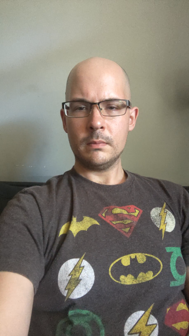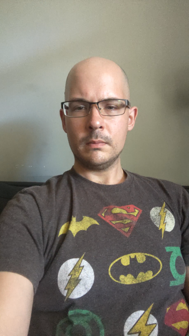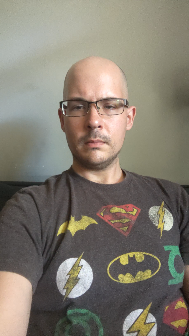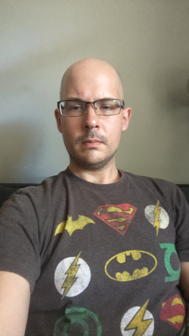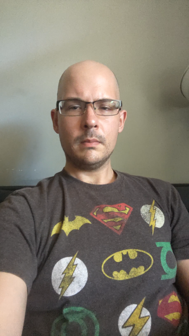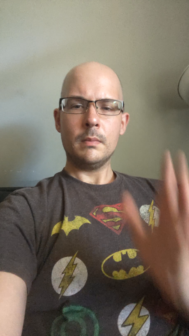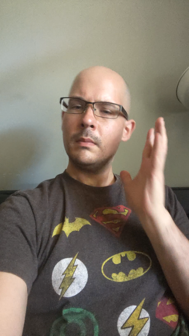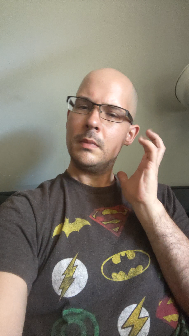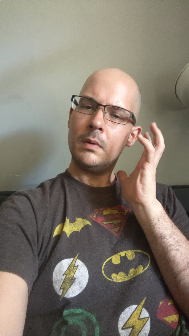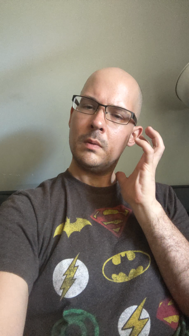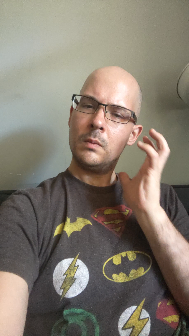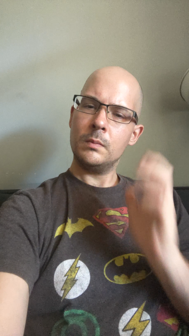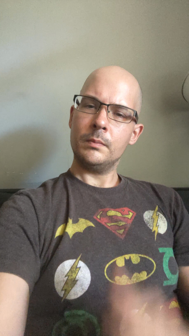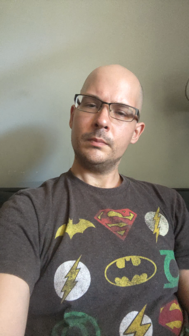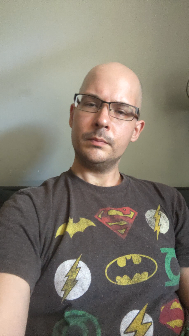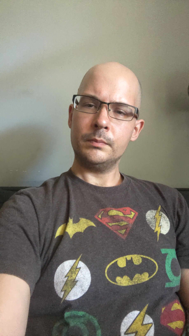pillow